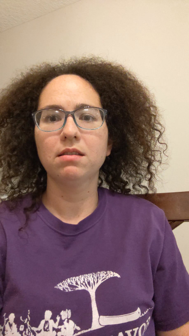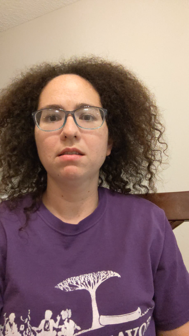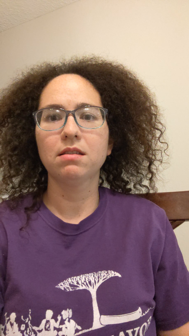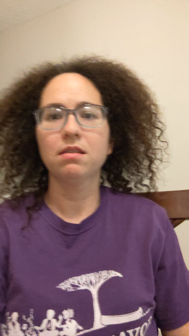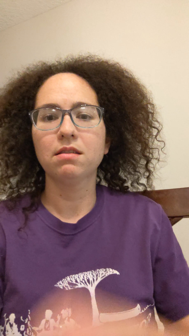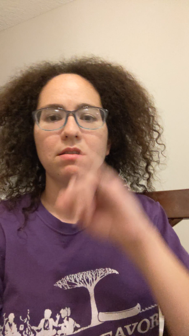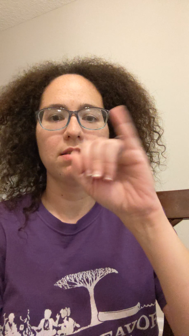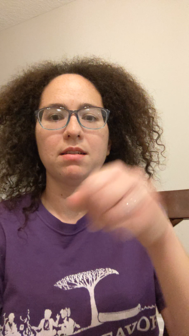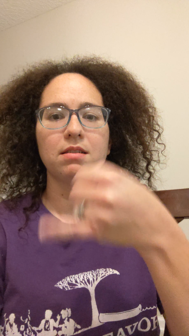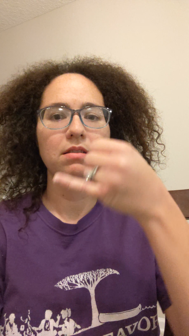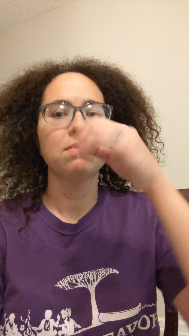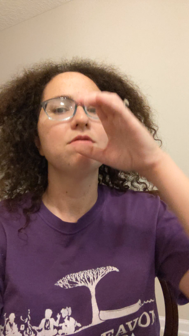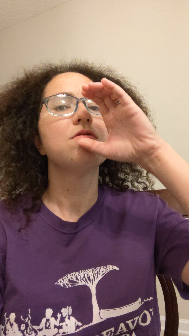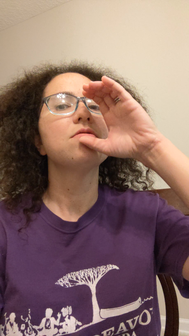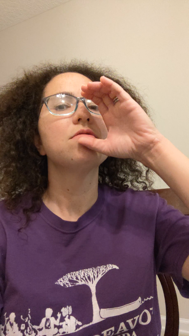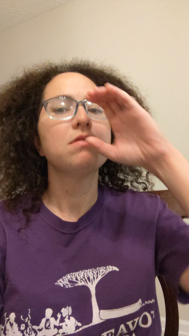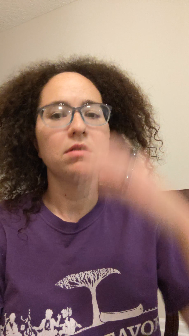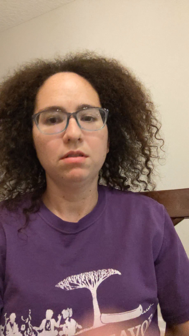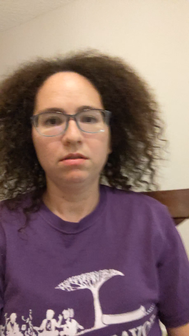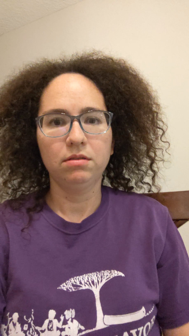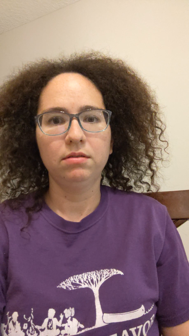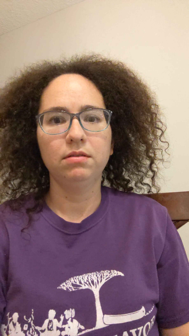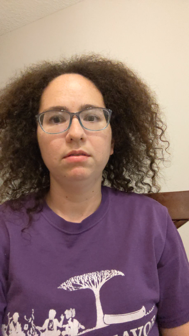juice